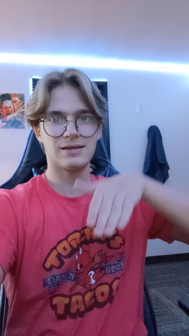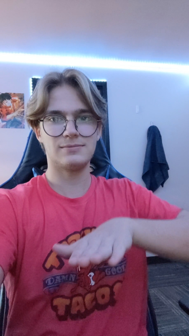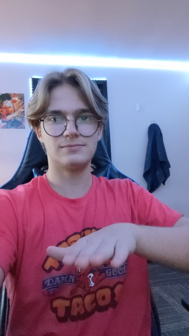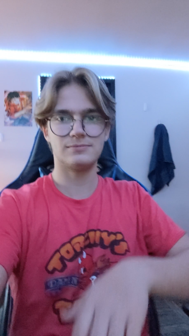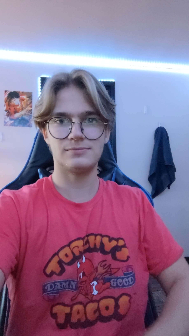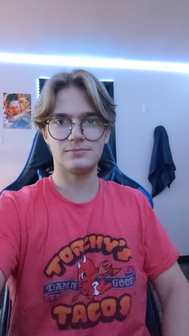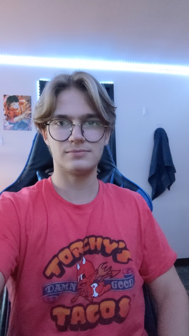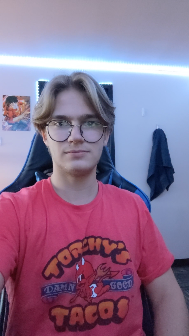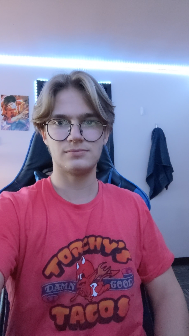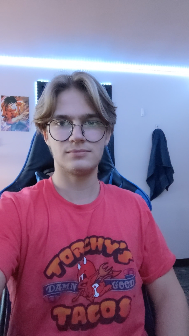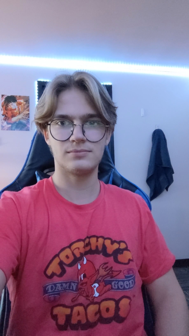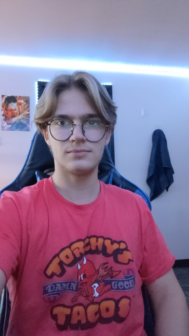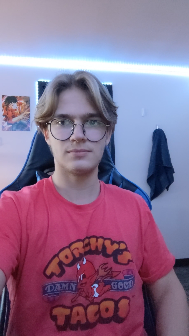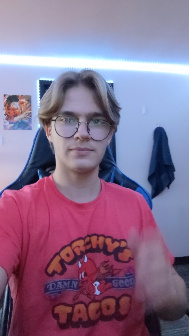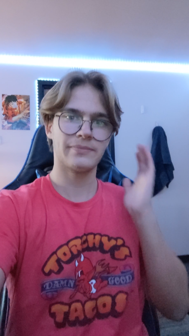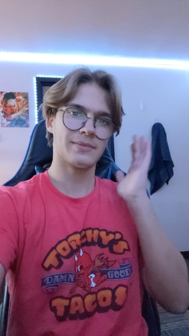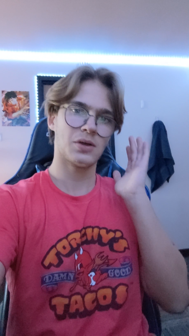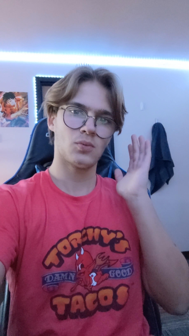pillow